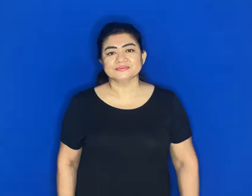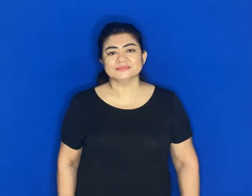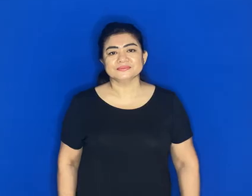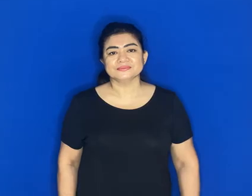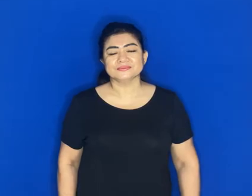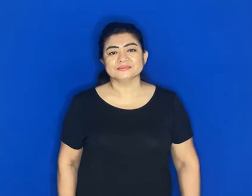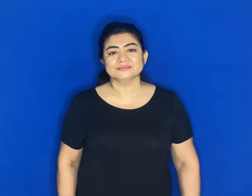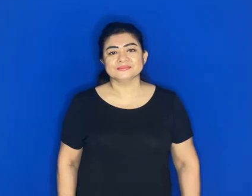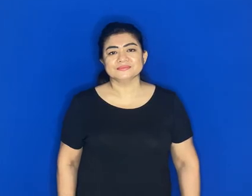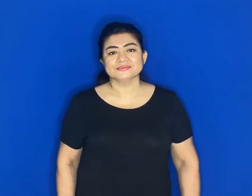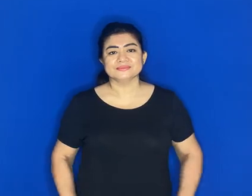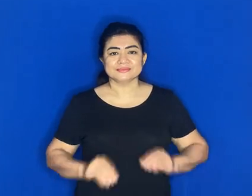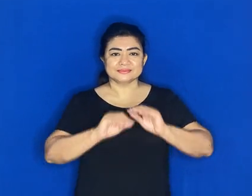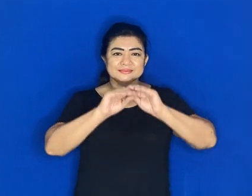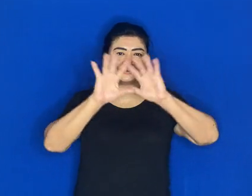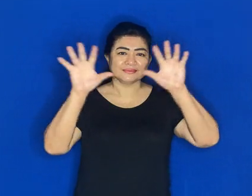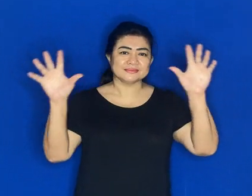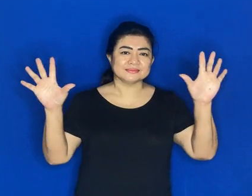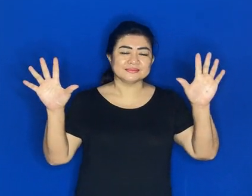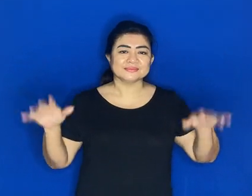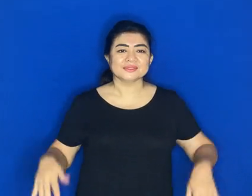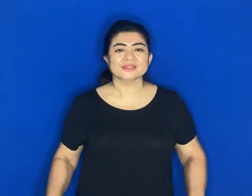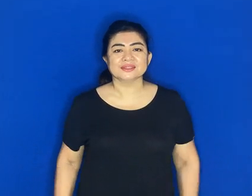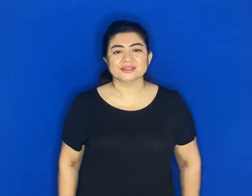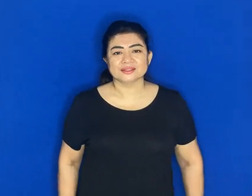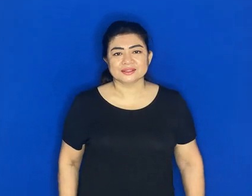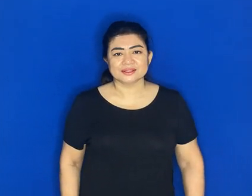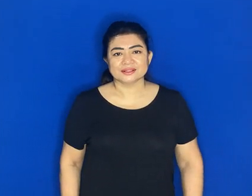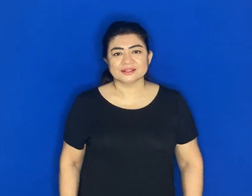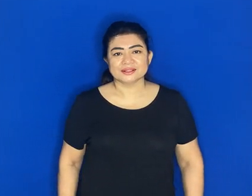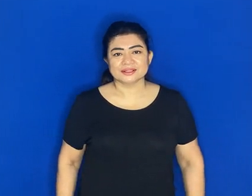light